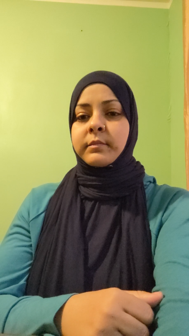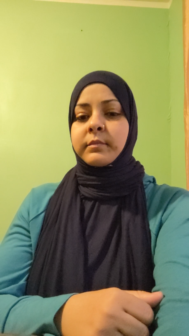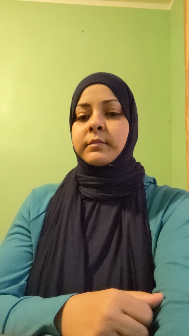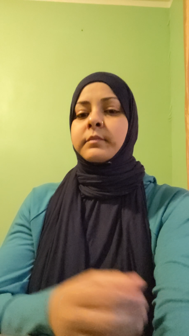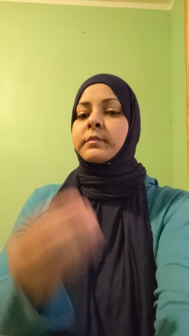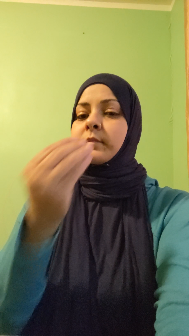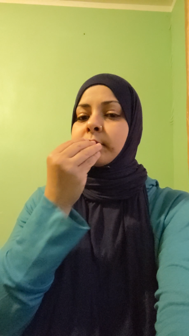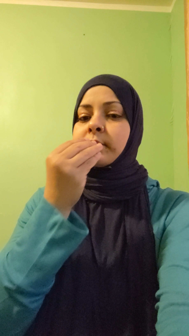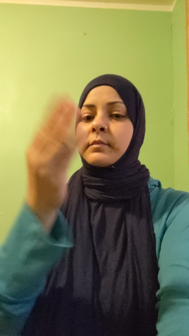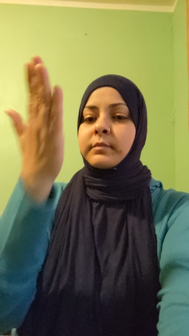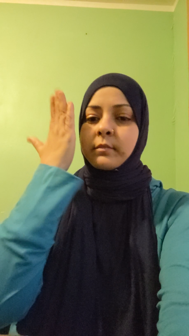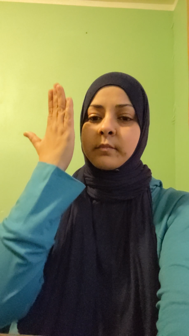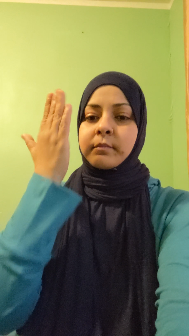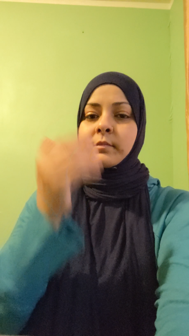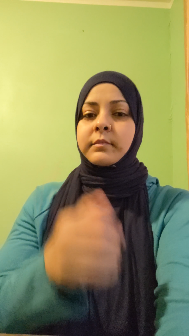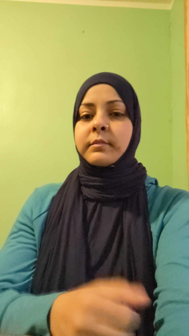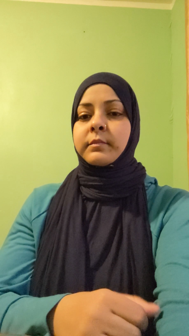breakfast